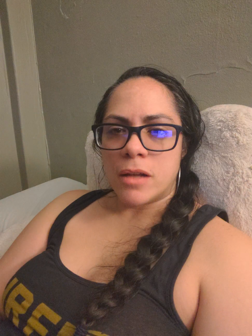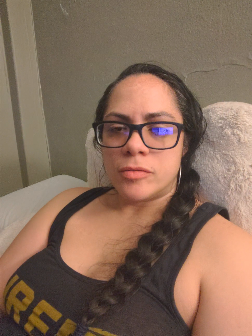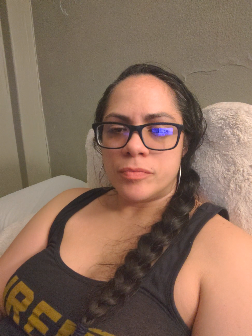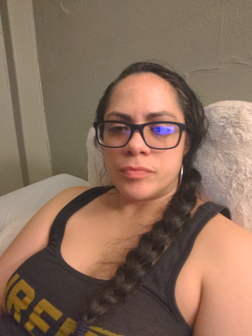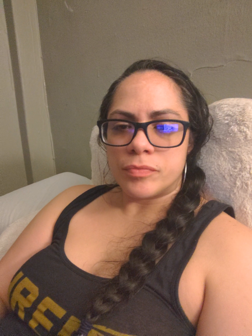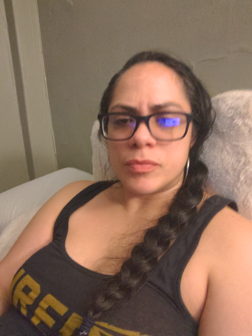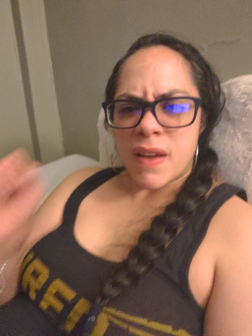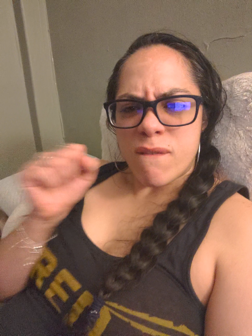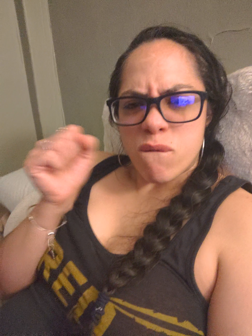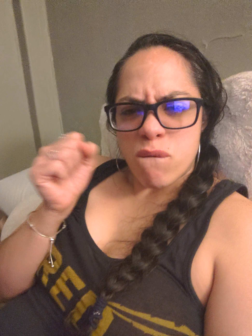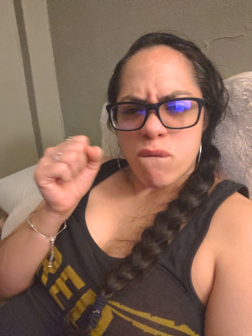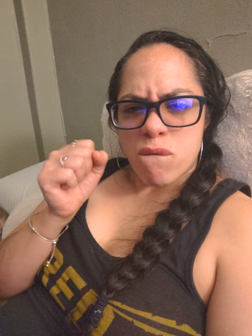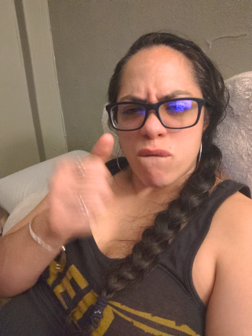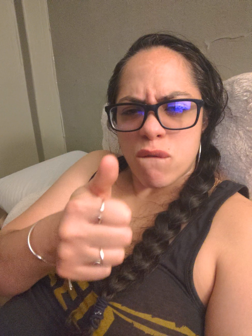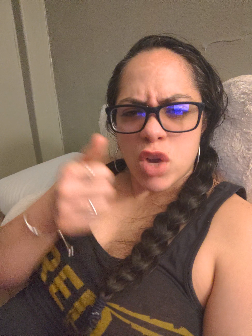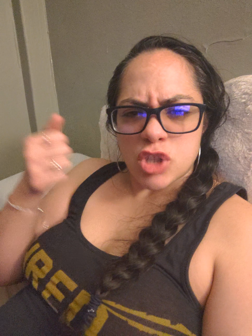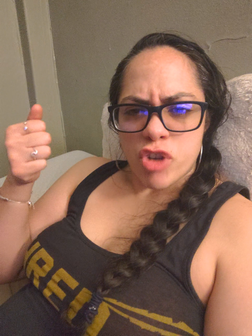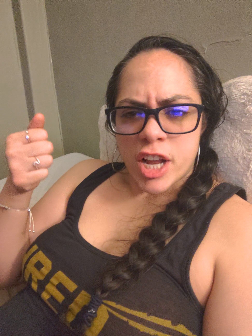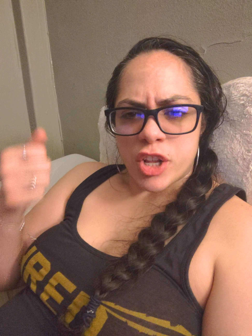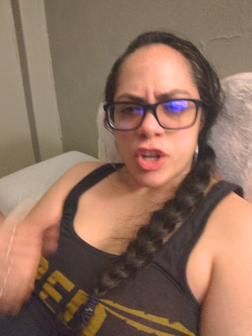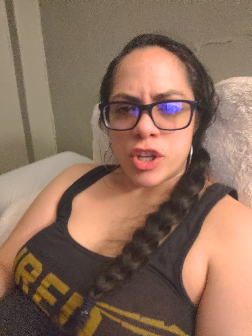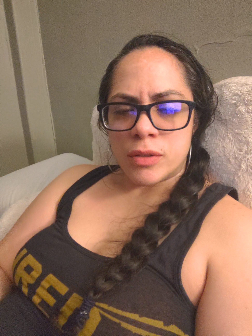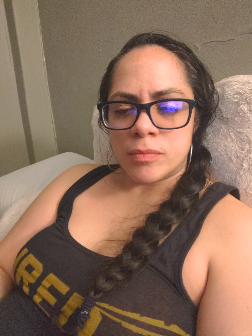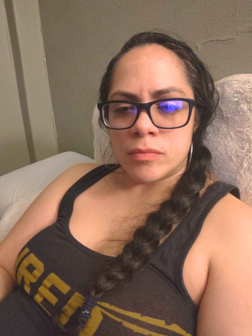refrigerator